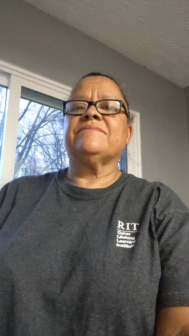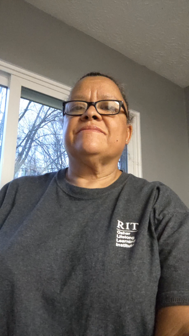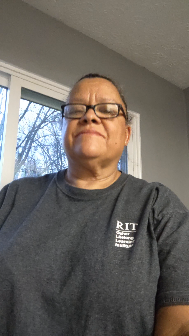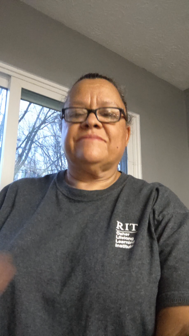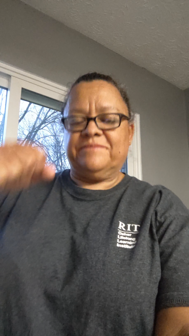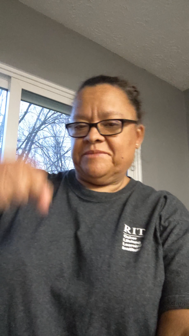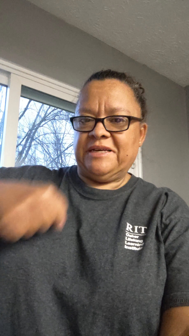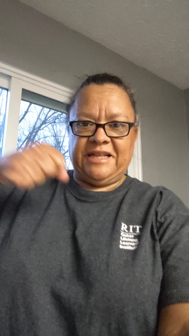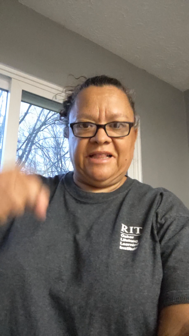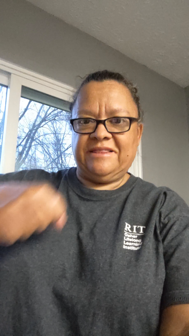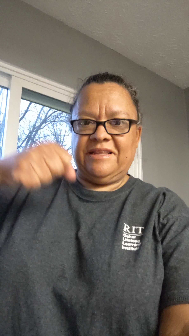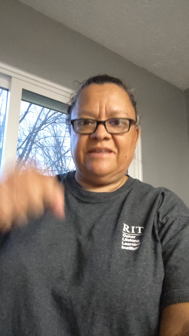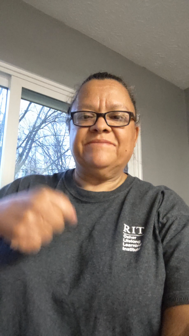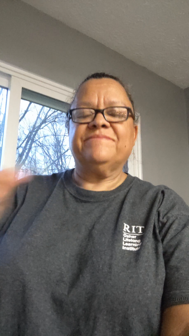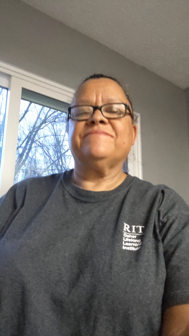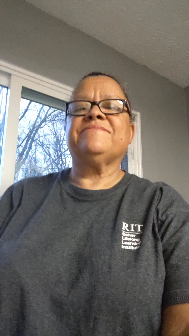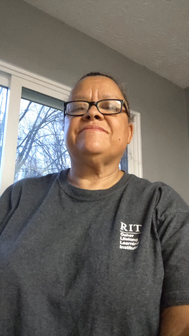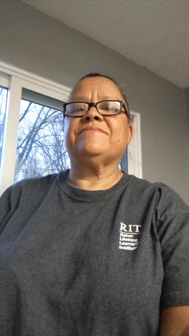bicycle